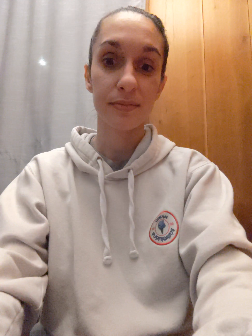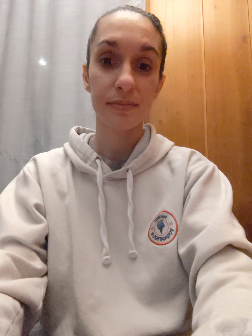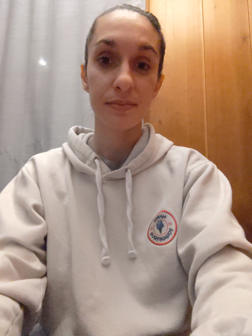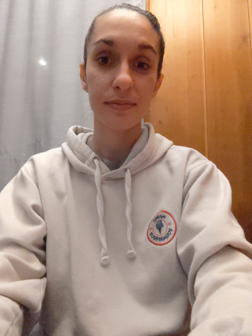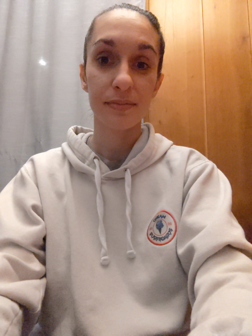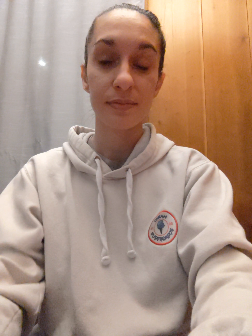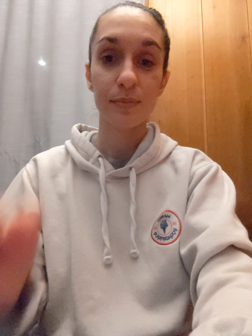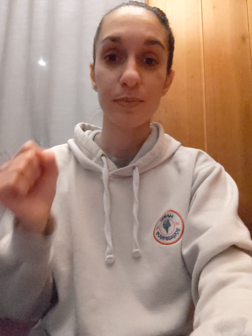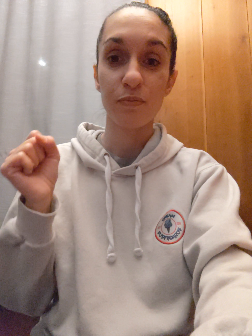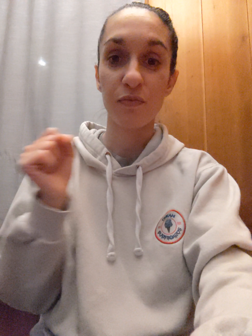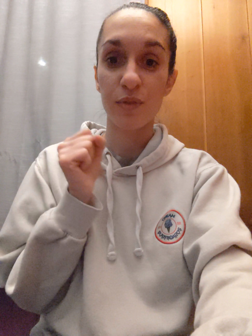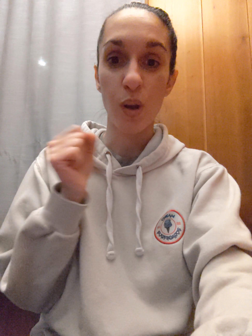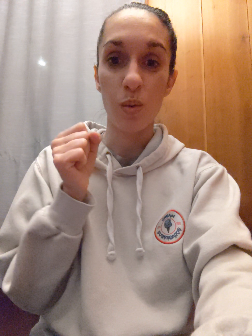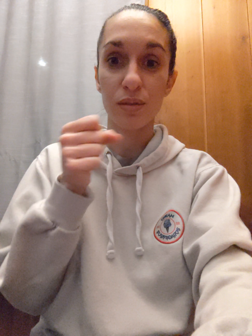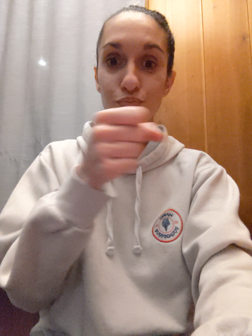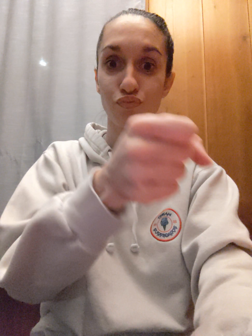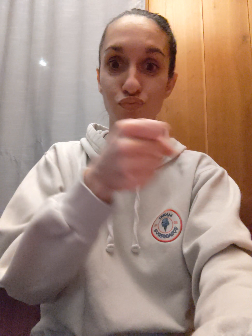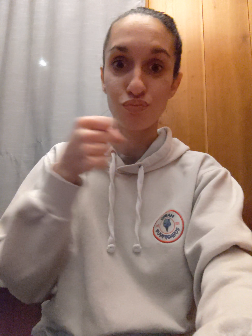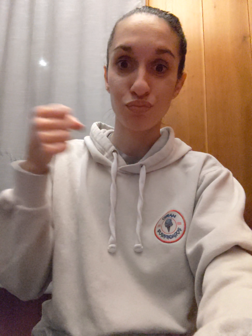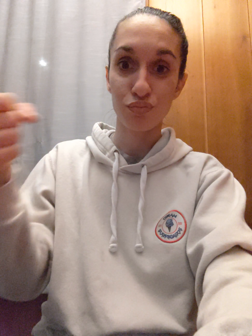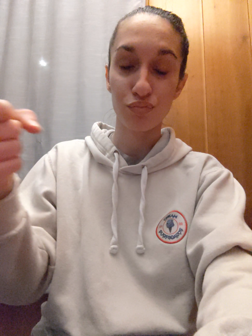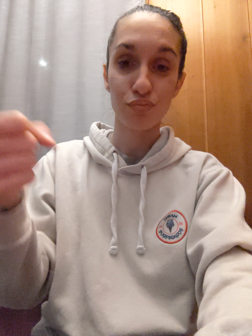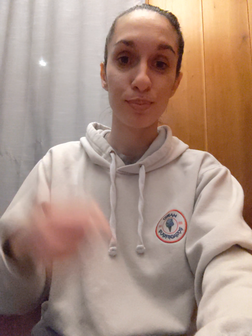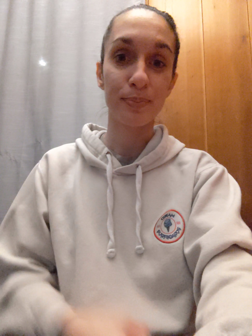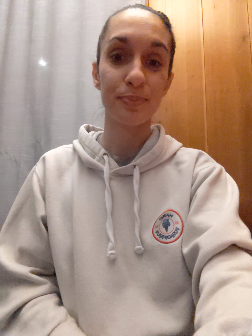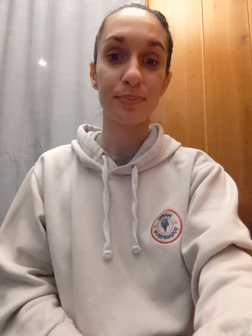refrigerator